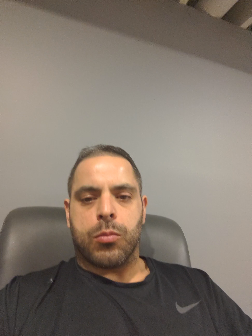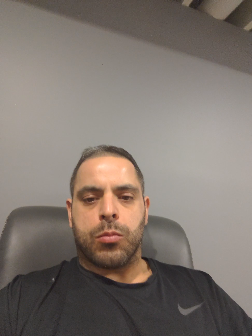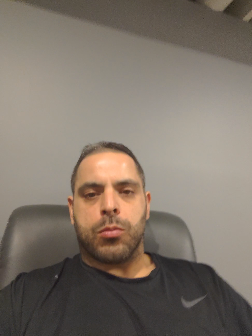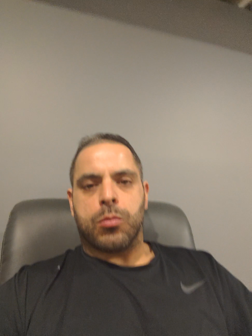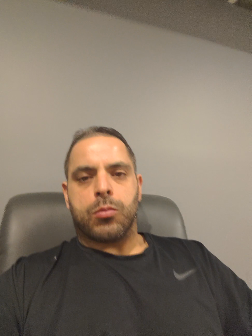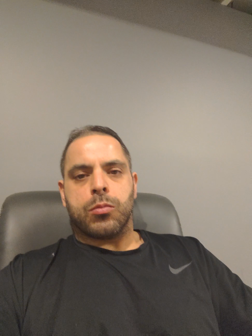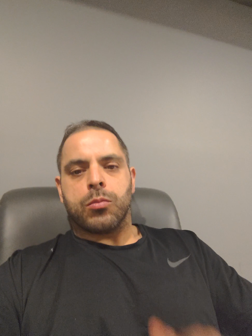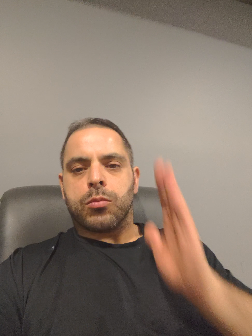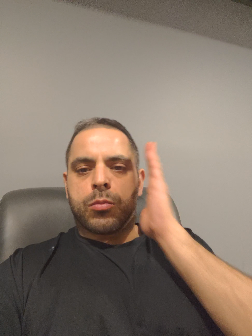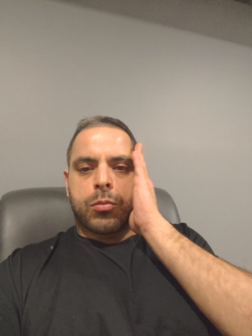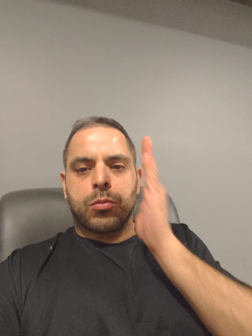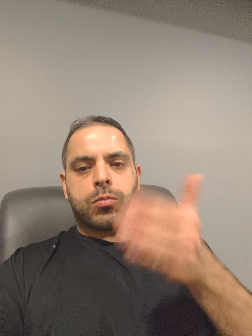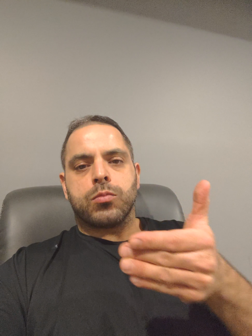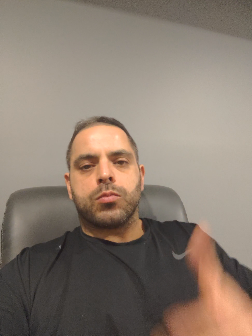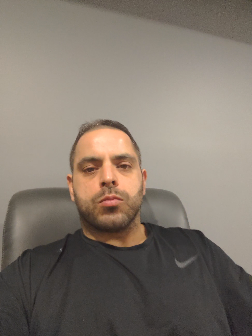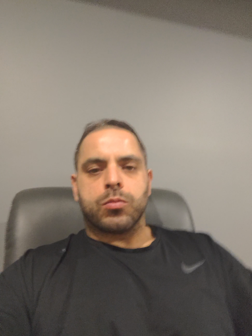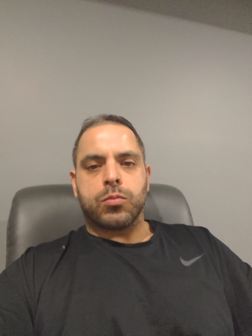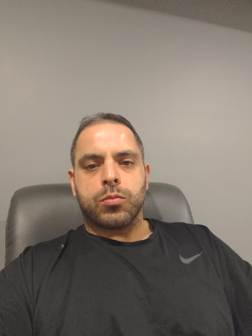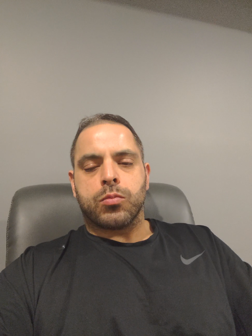bedroom